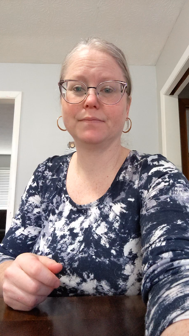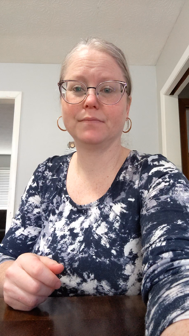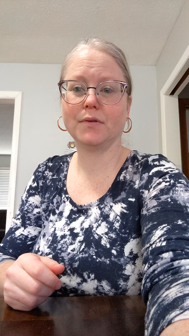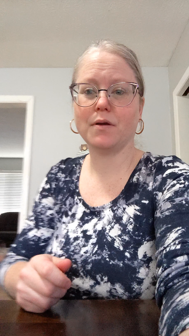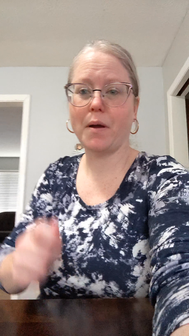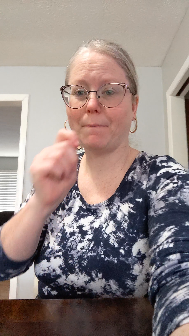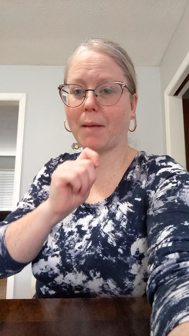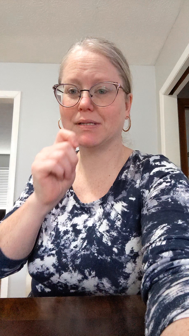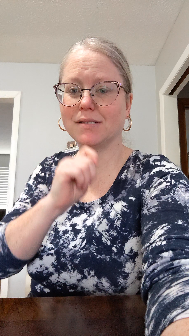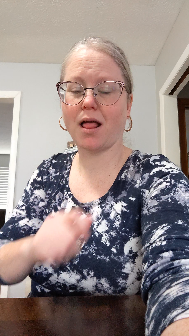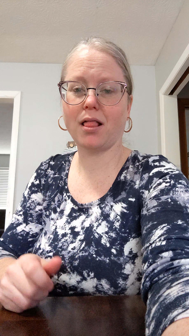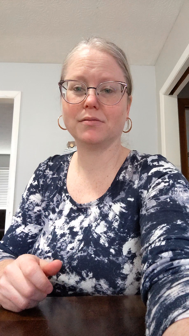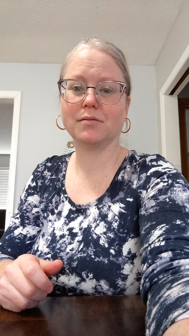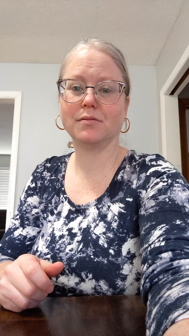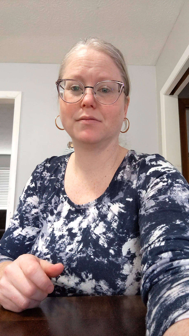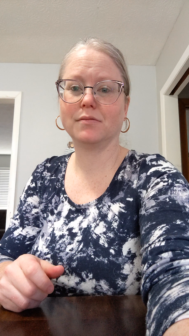popsicle